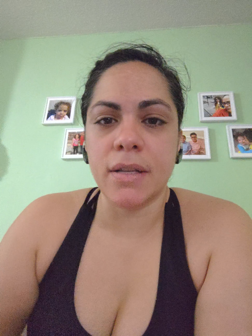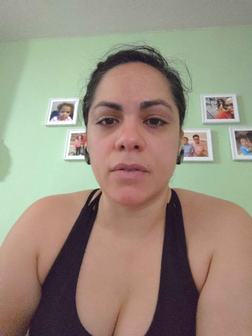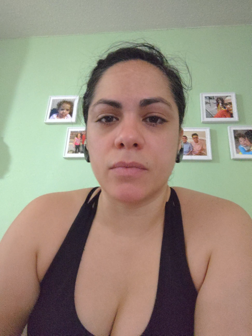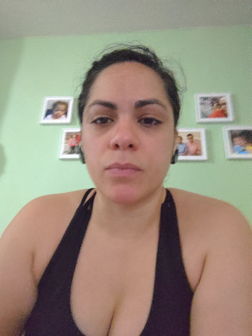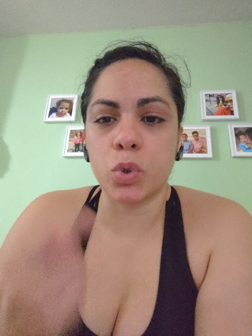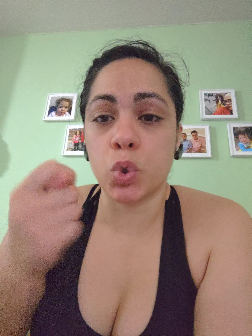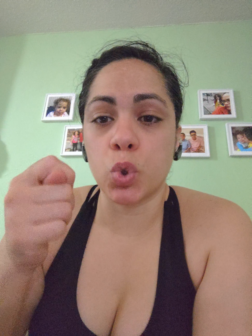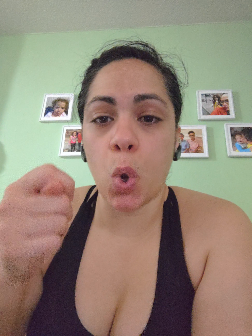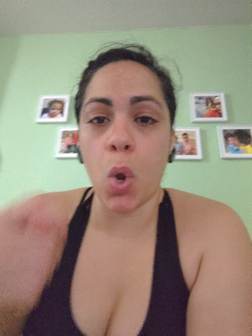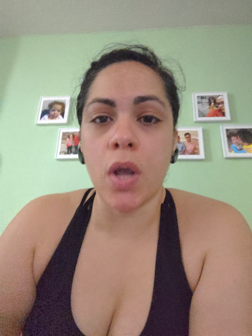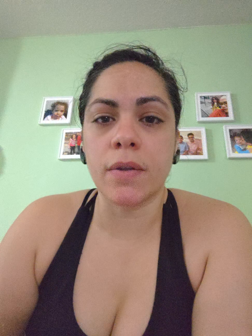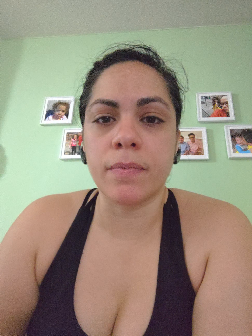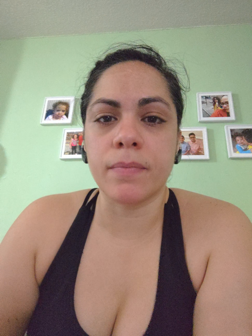toy